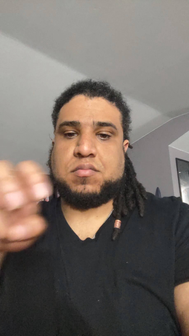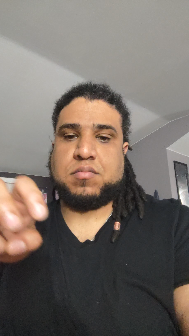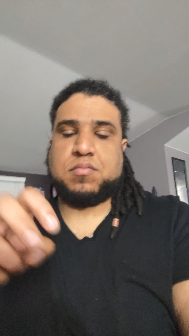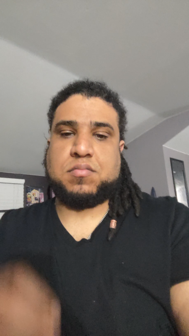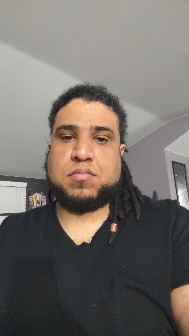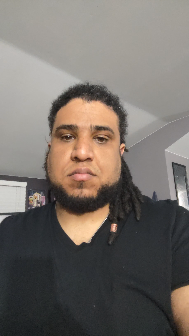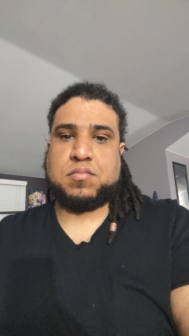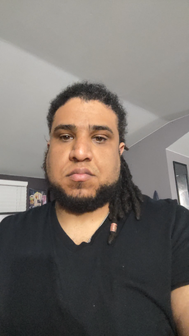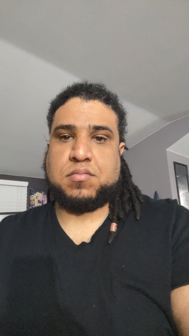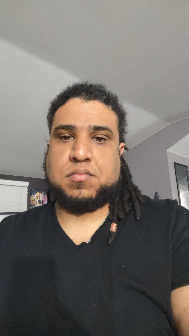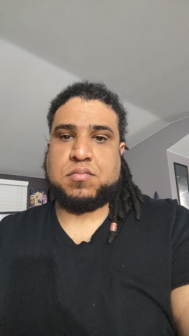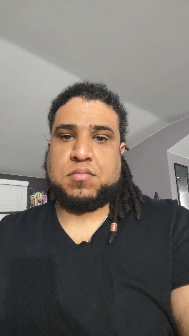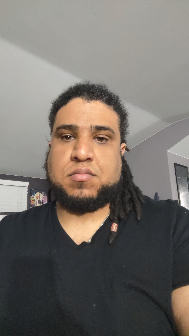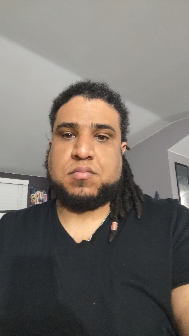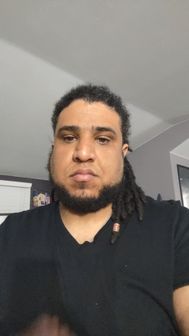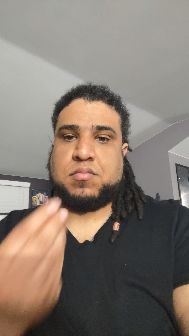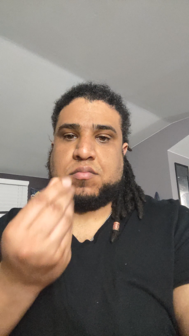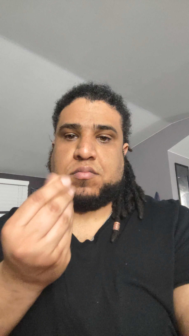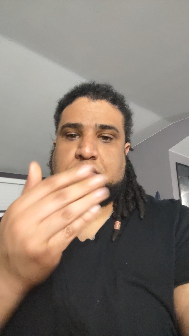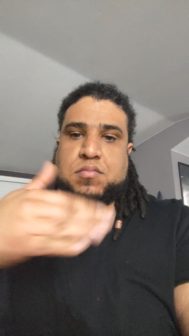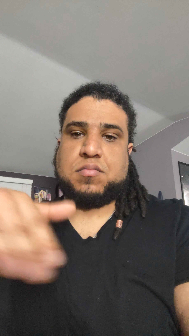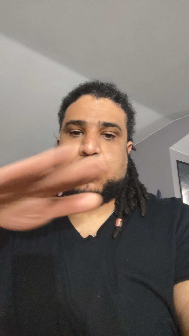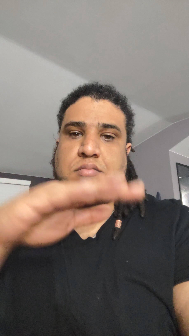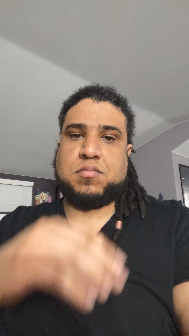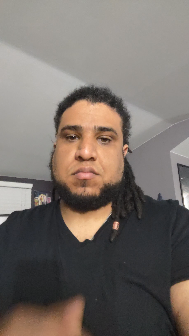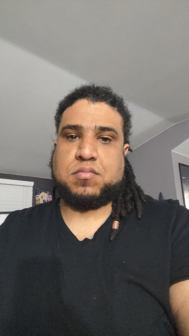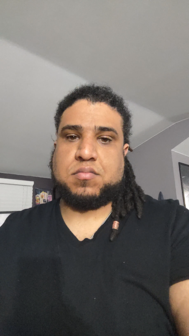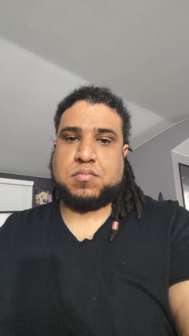garden